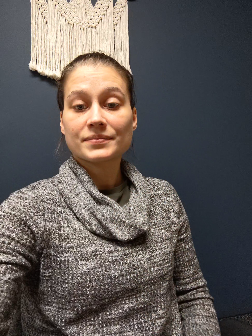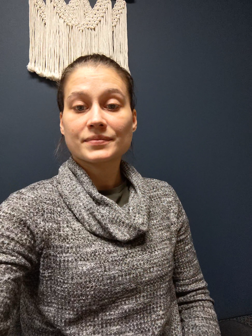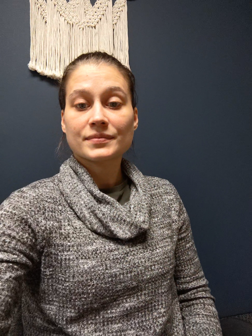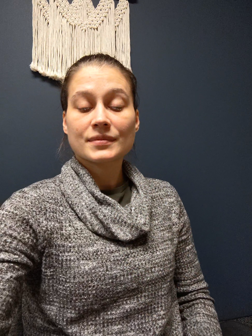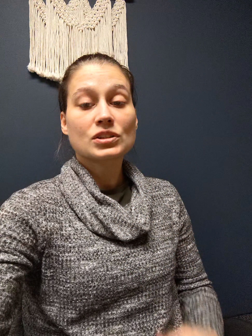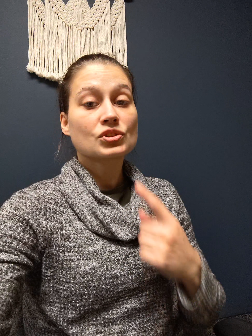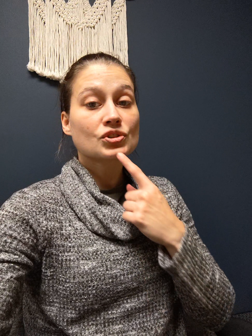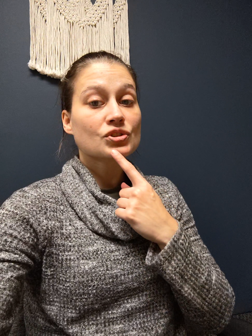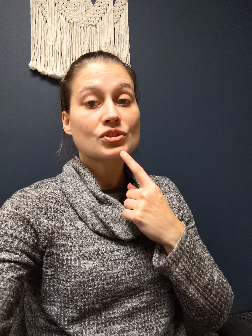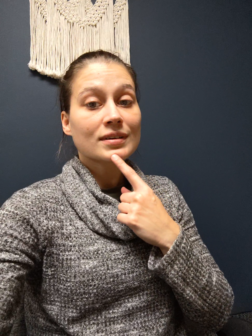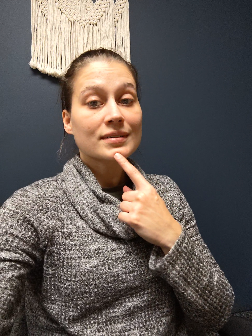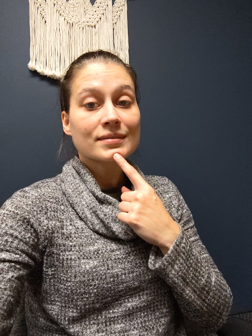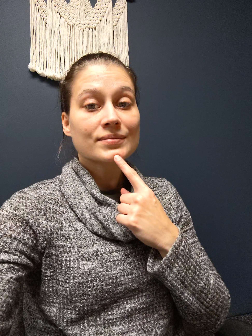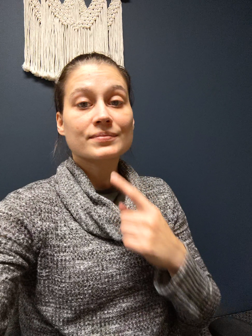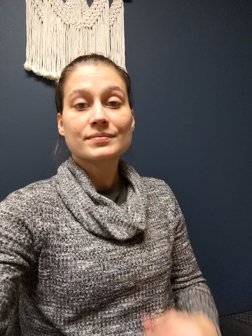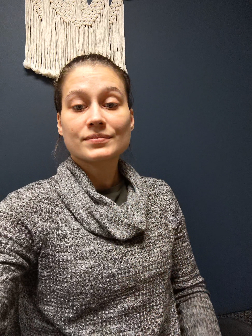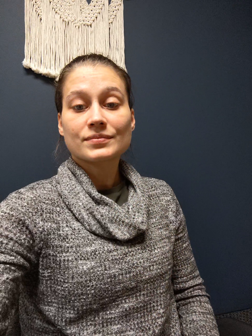chin